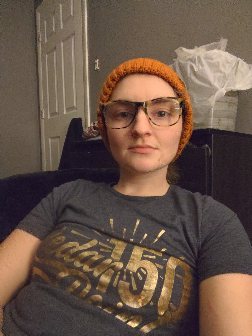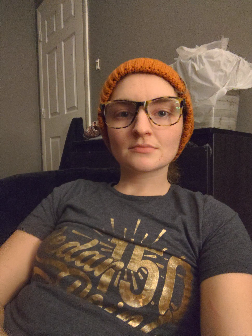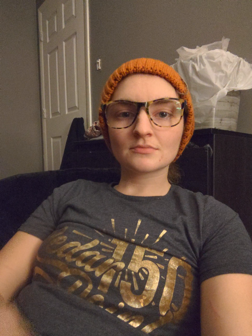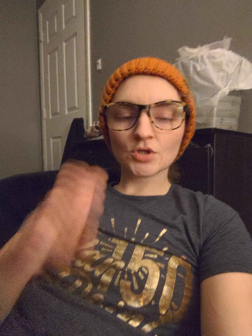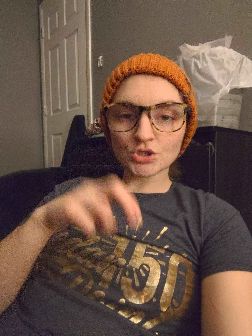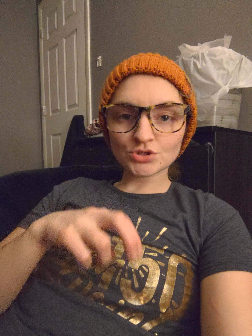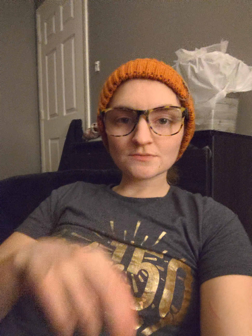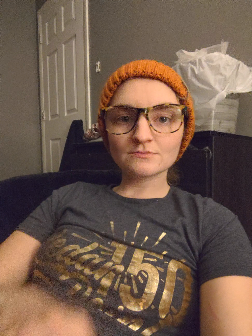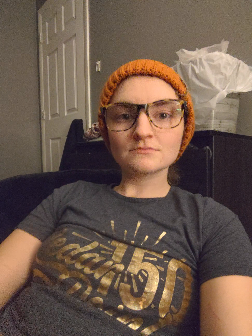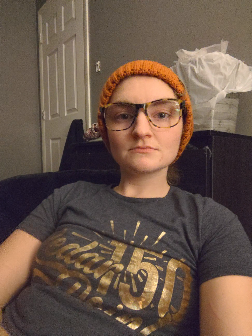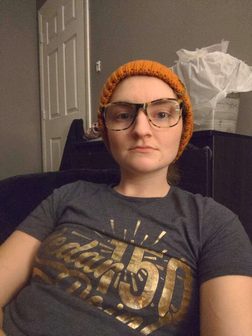chair